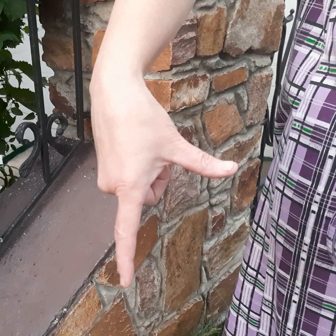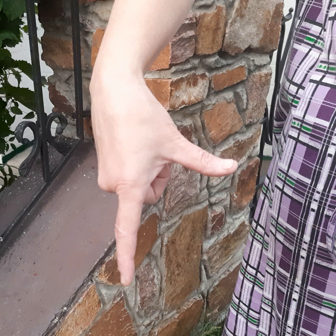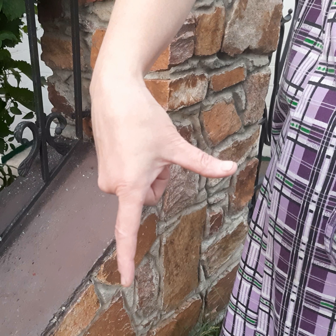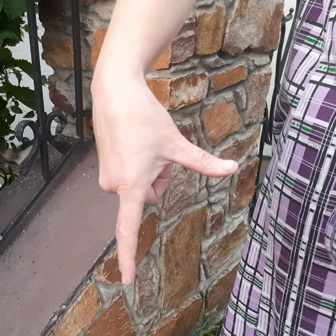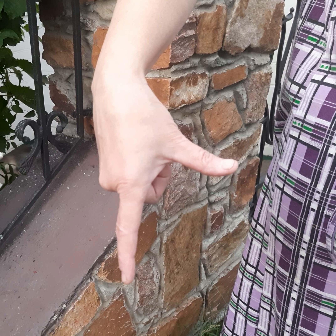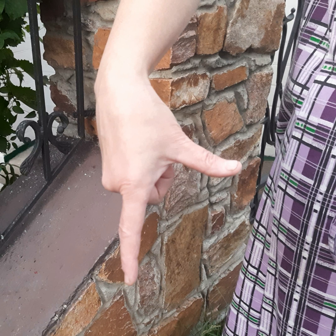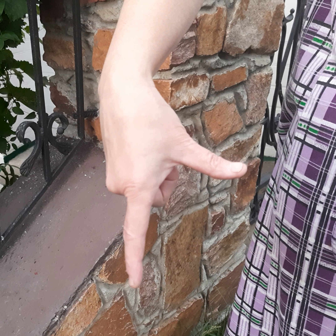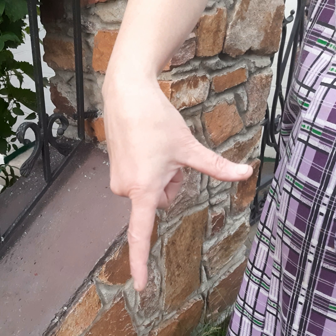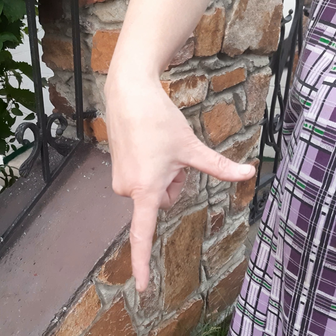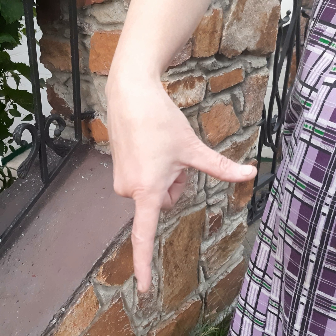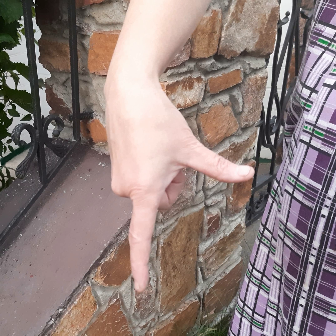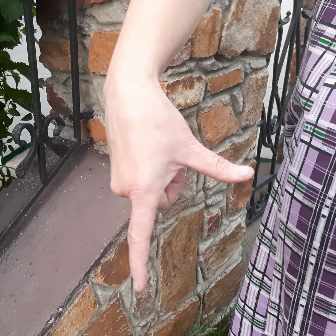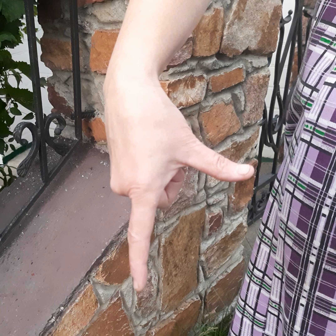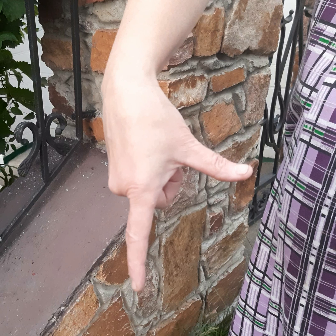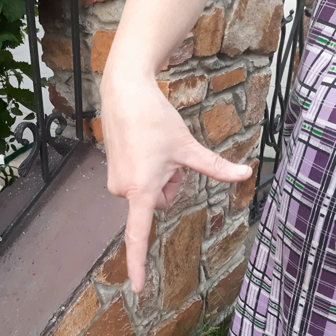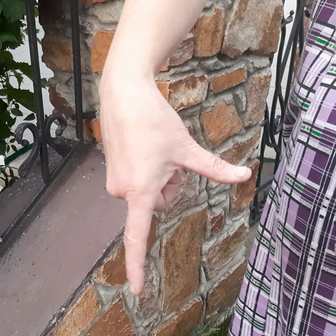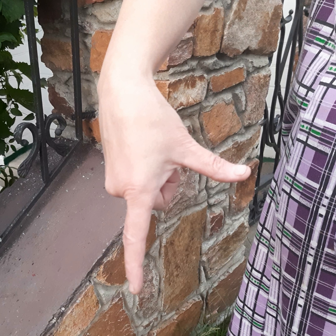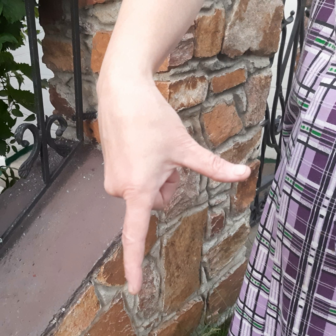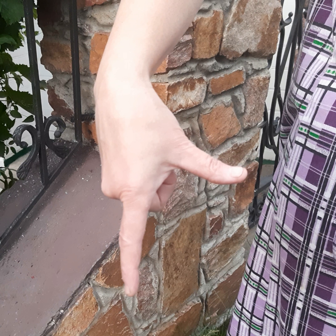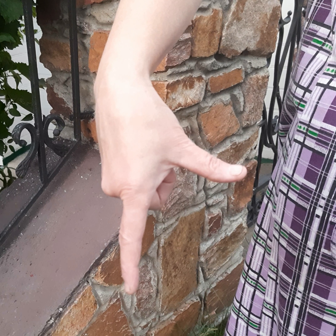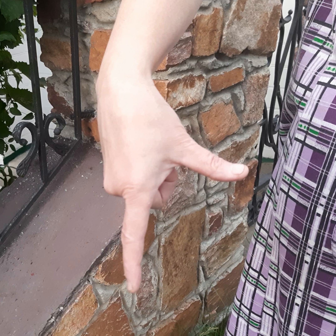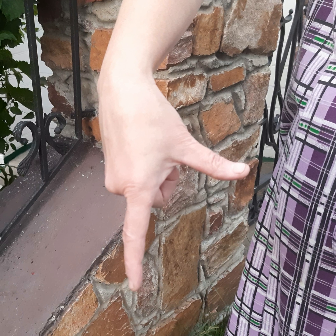Г